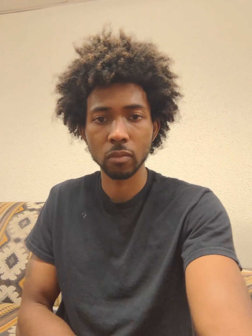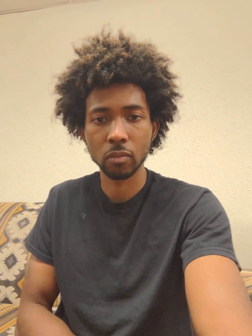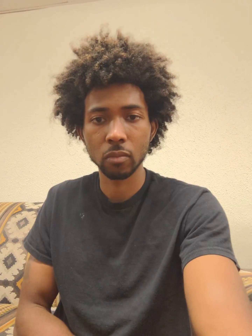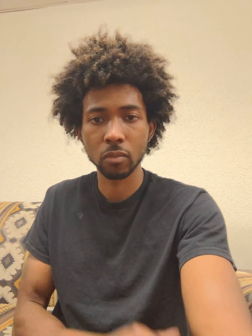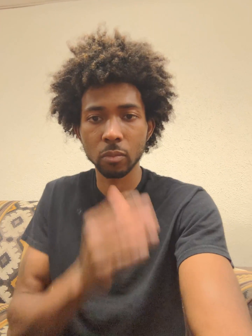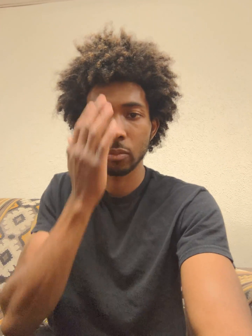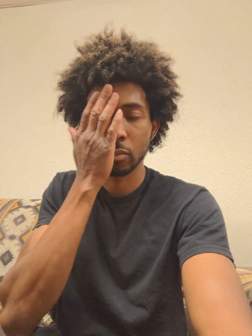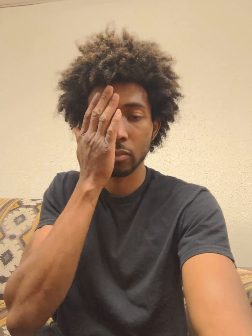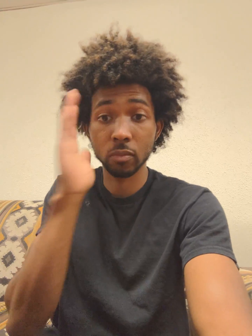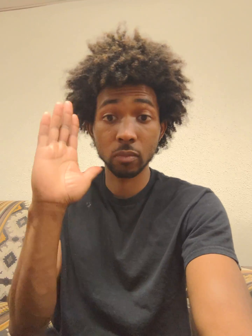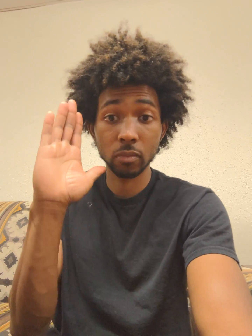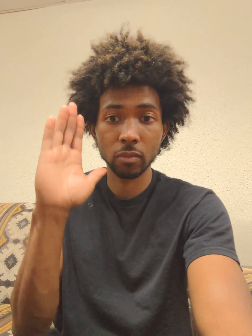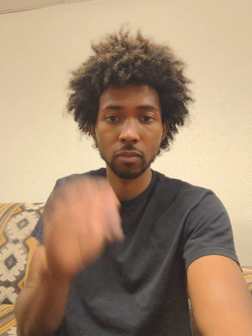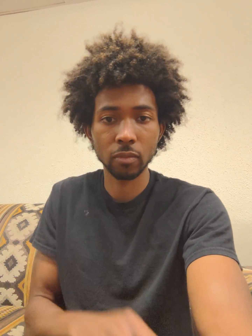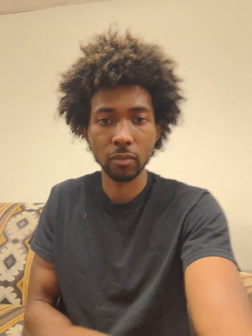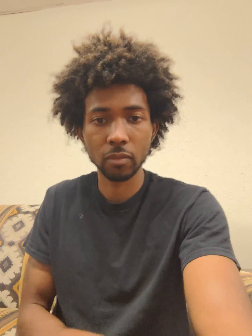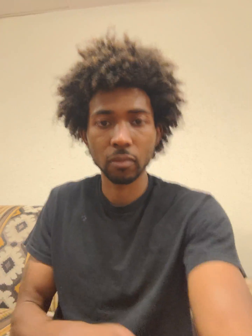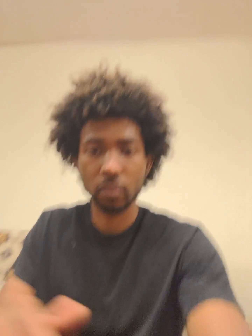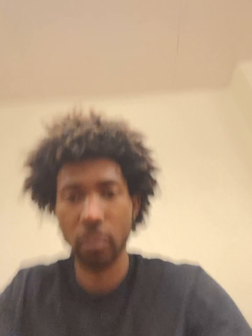peekaboo